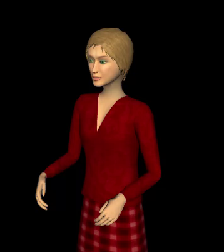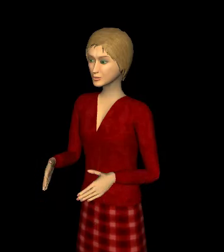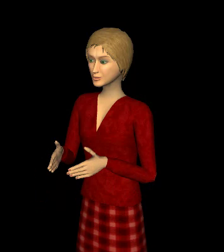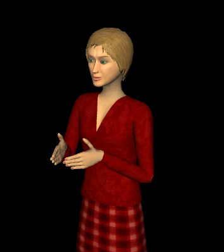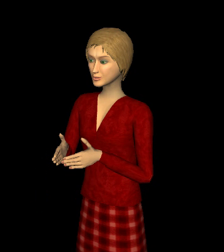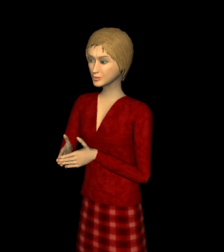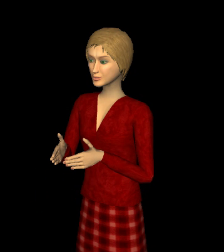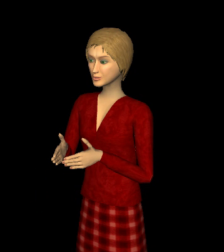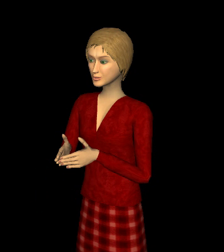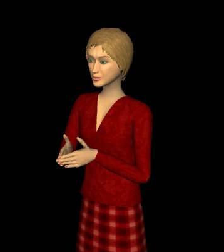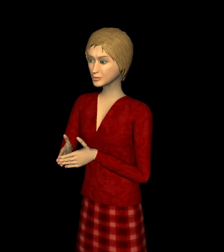يطلب